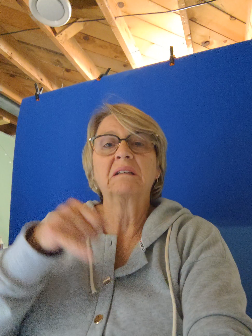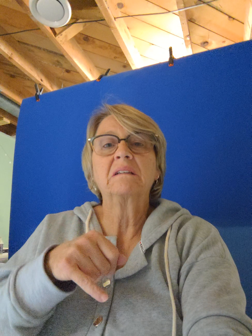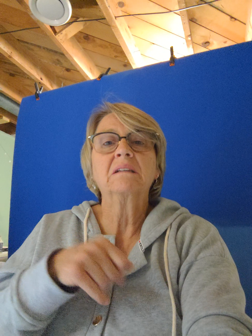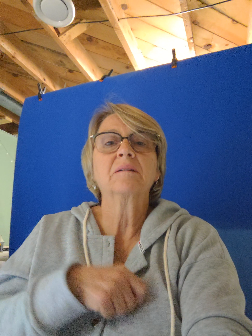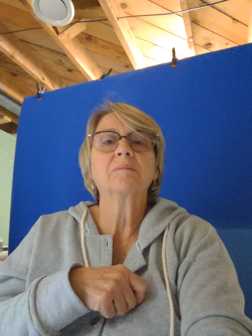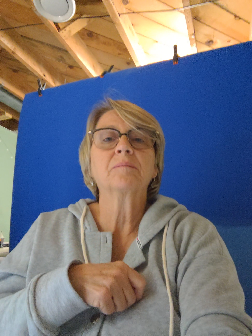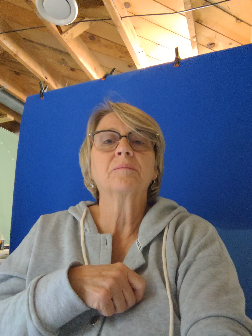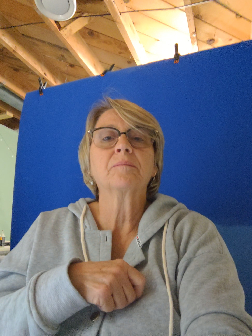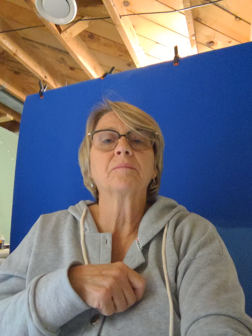he/she/it